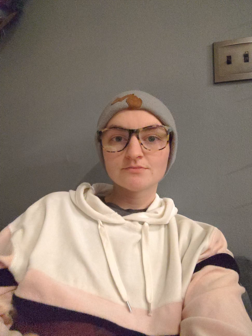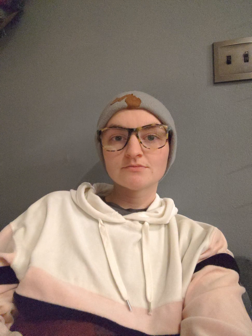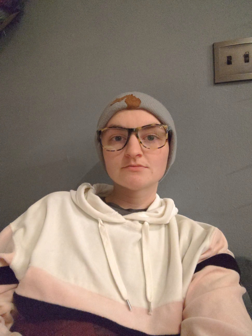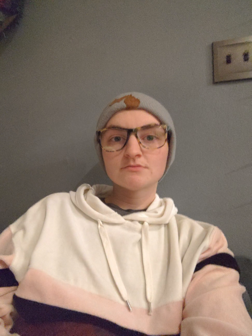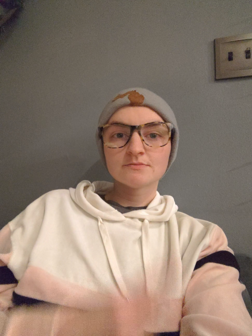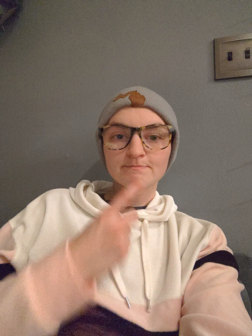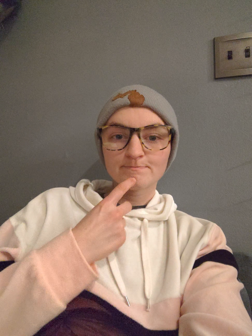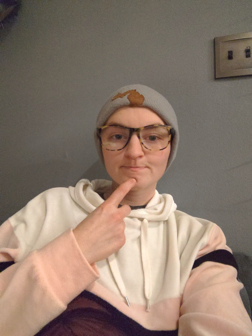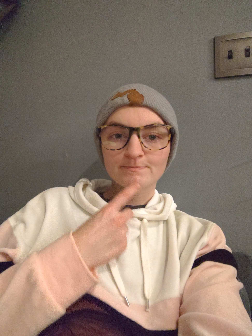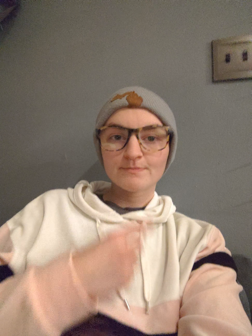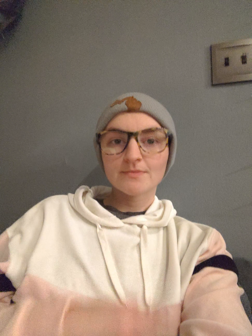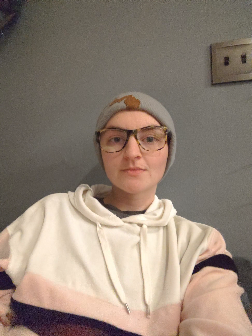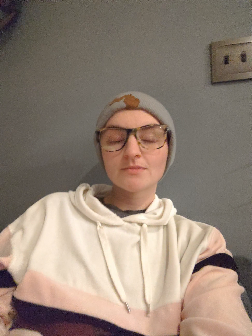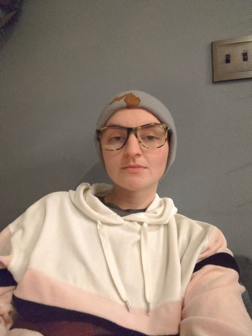chin